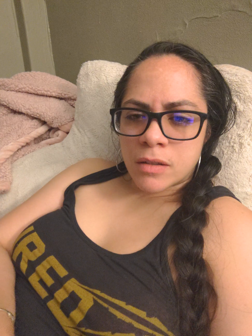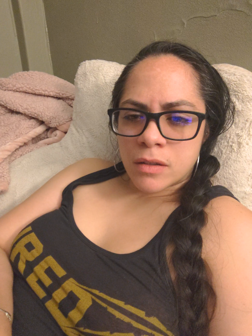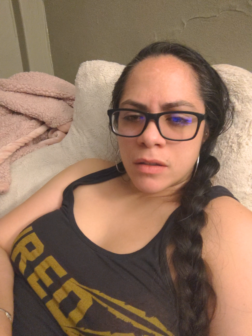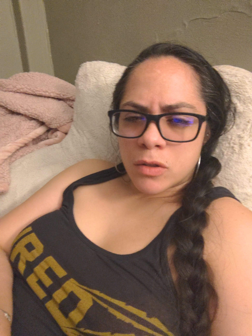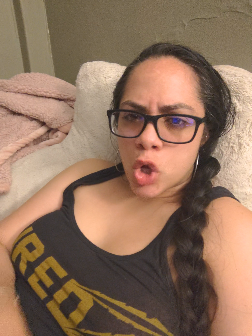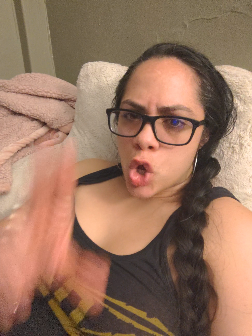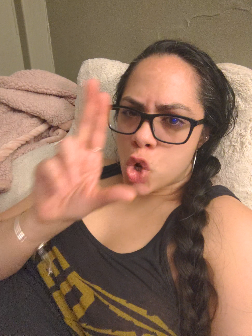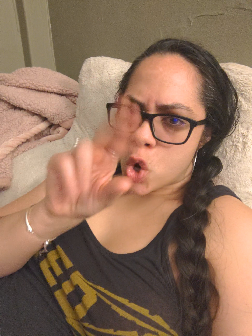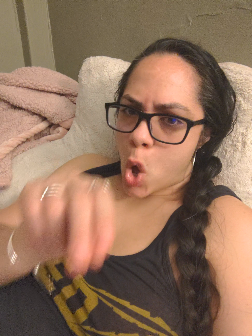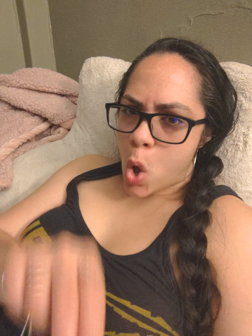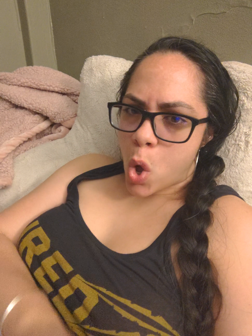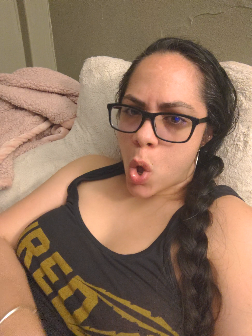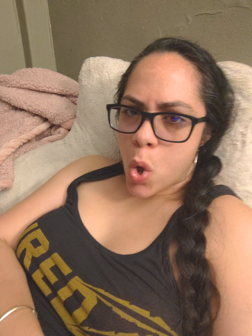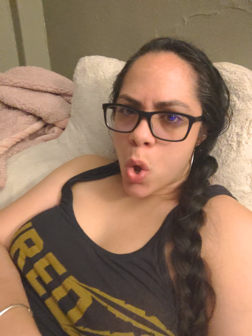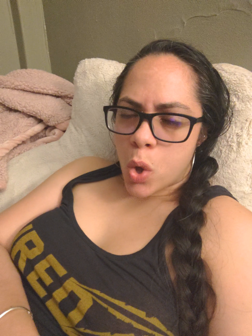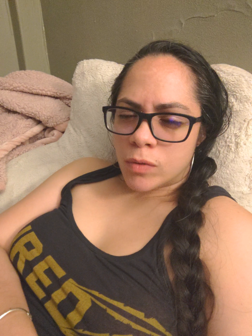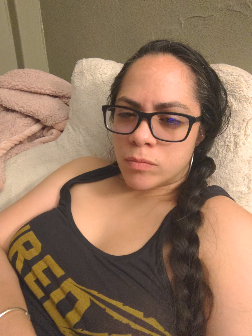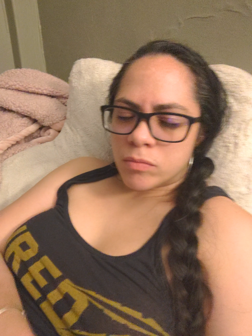no